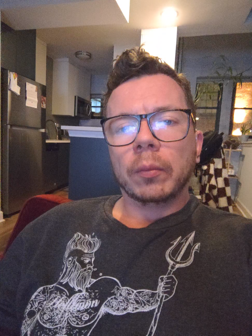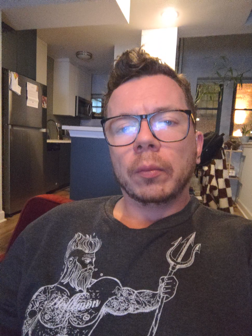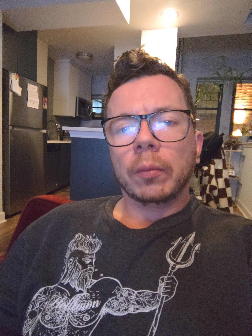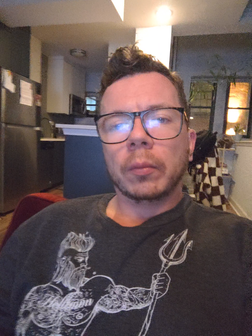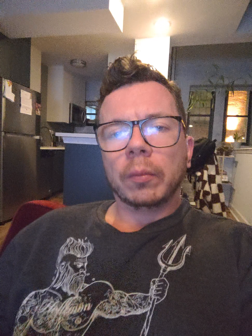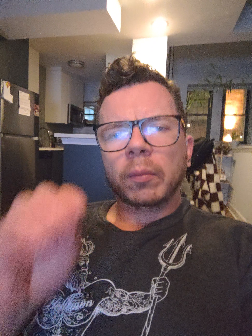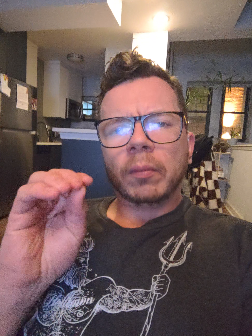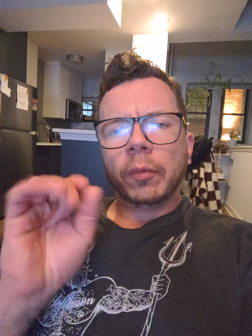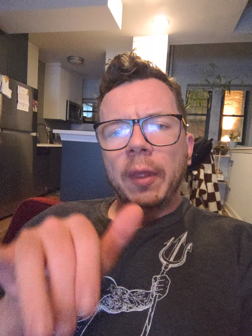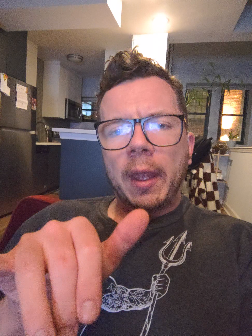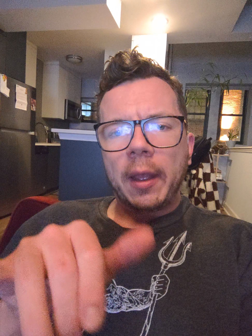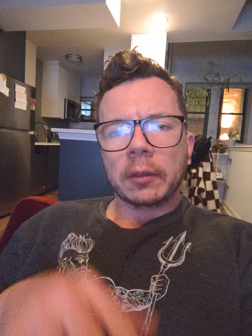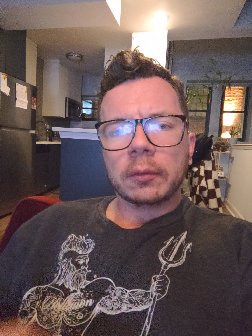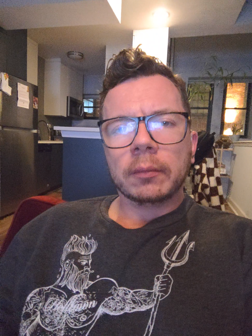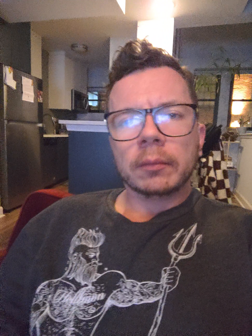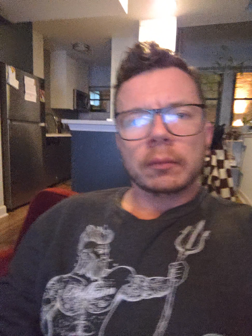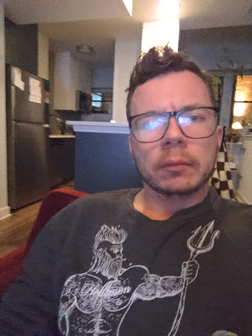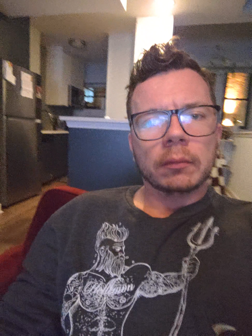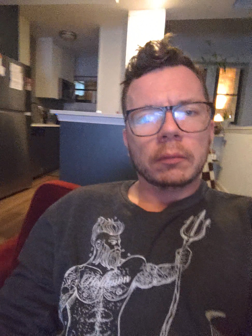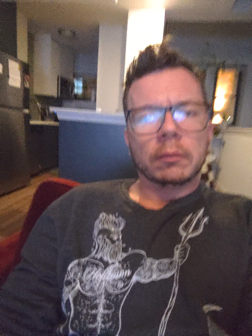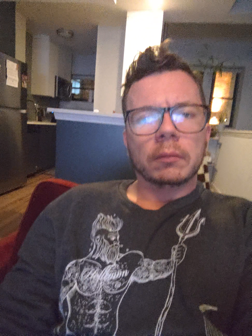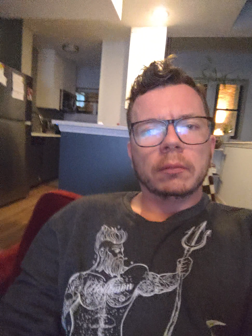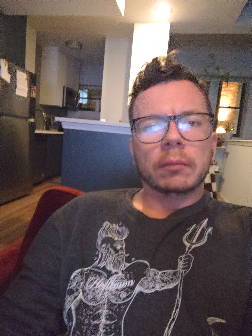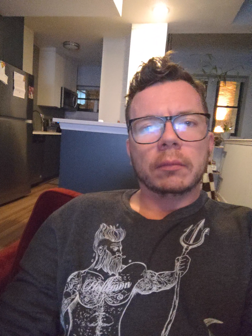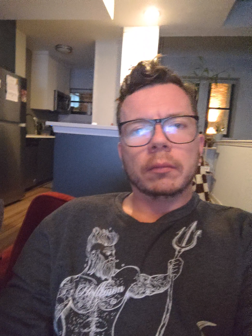that